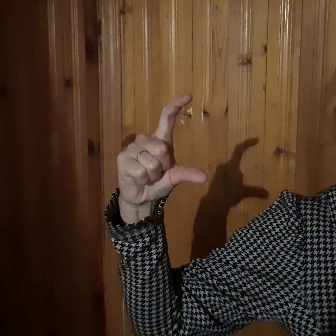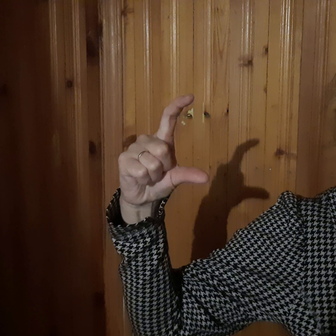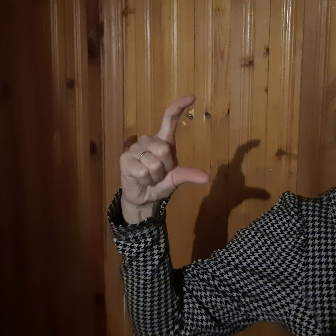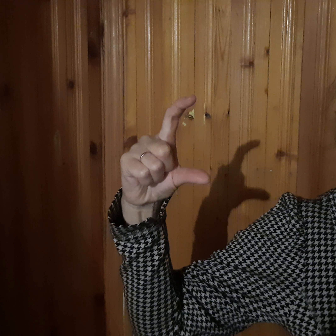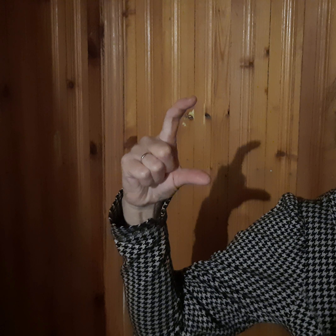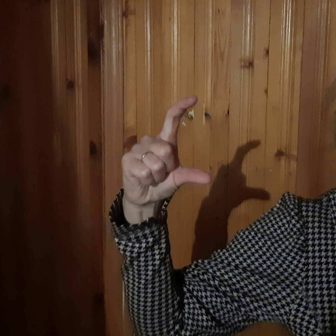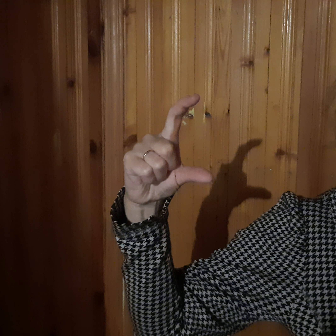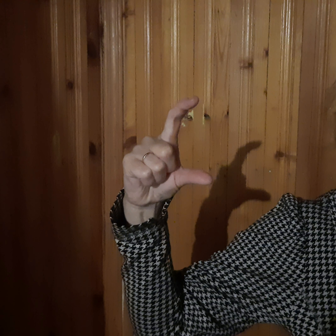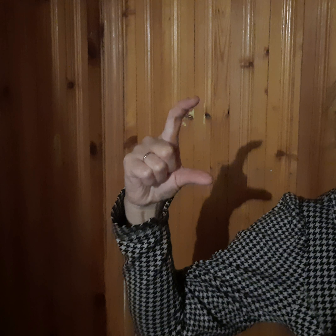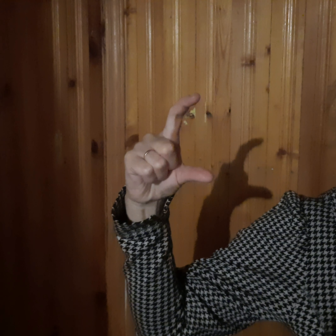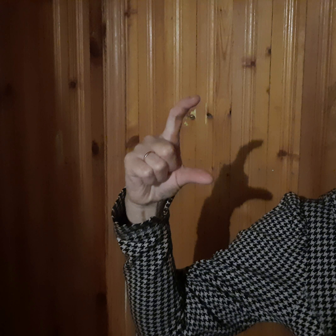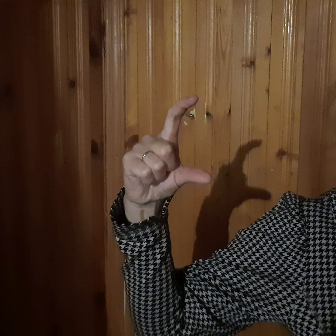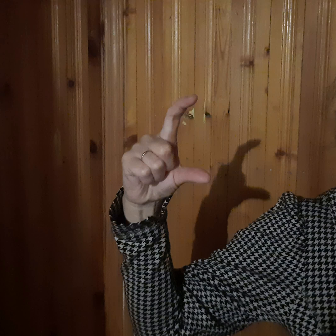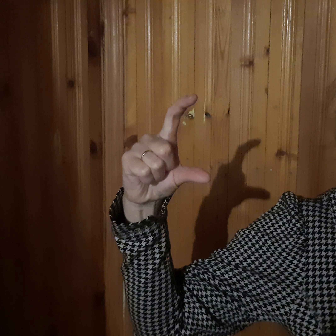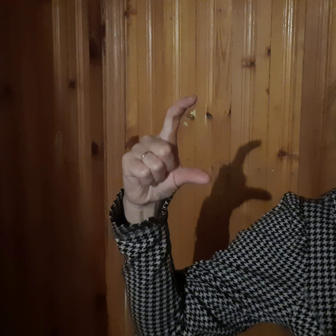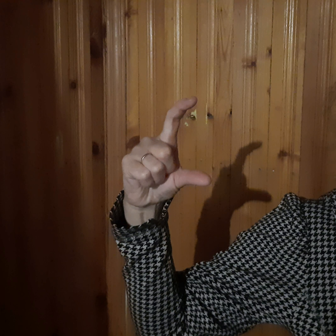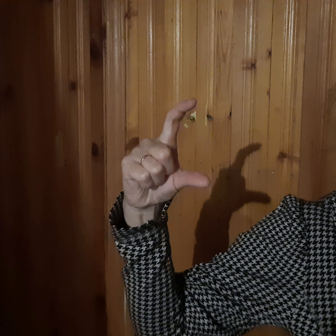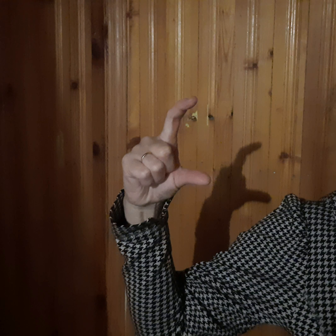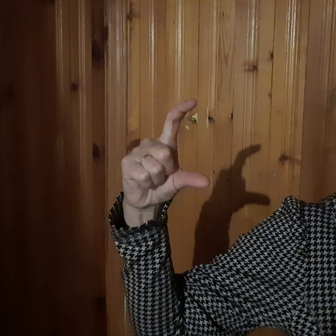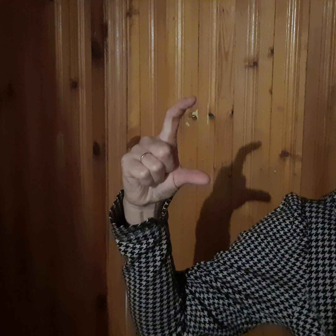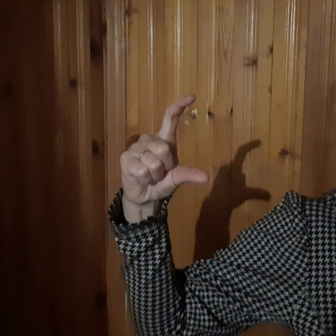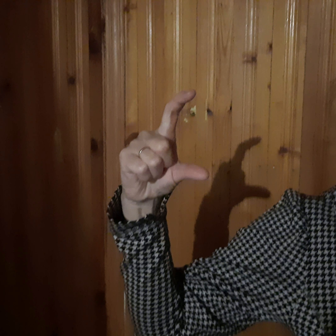Є